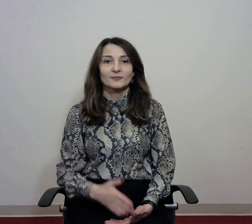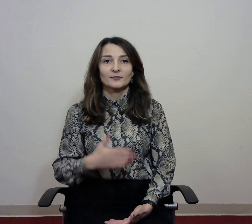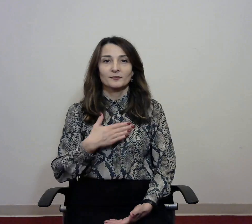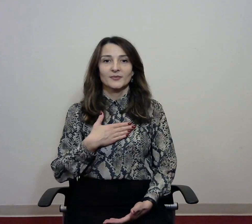mənim